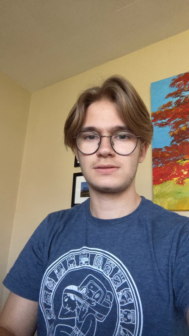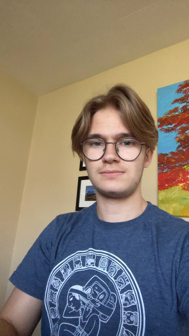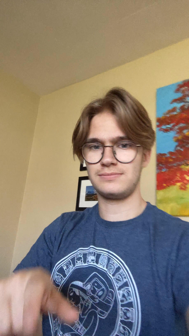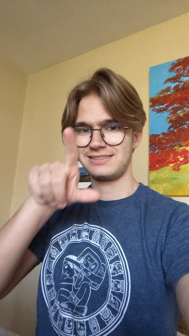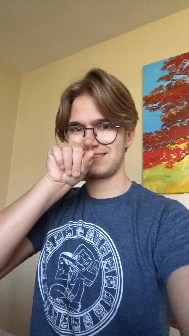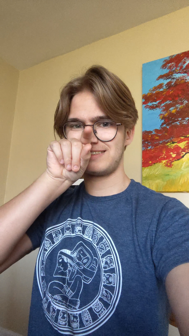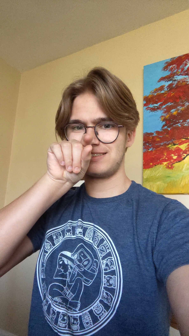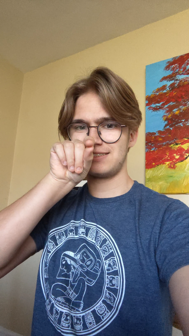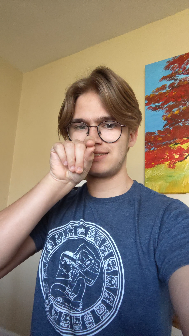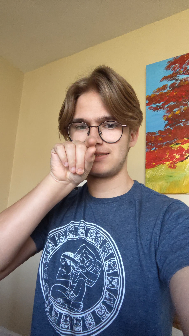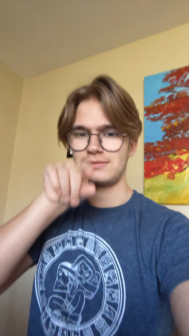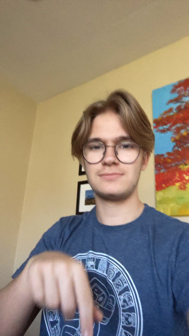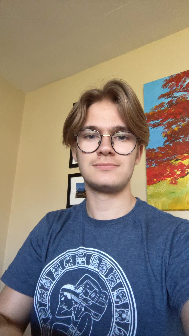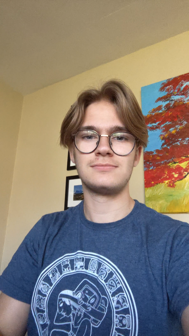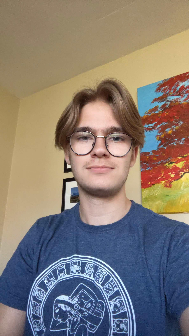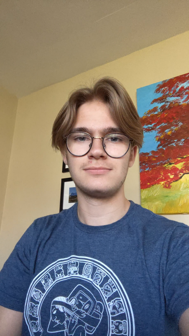chicken